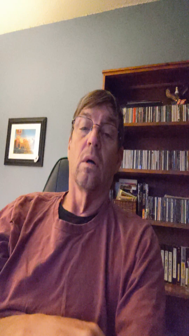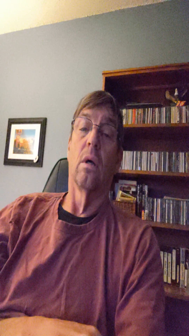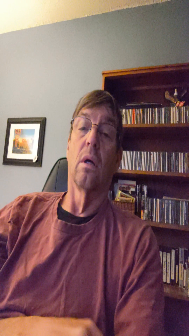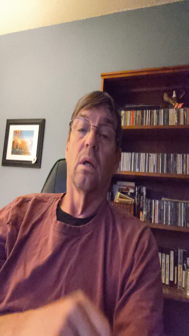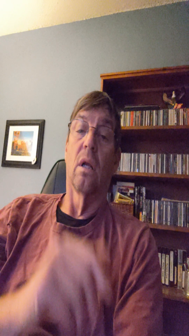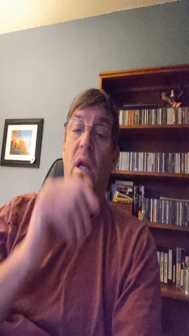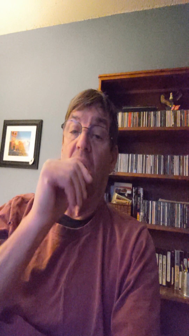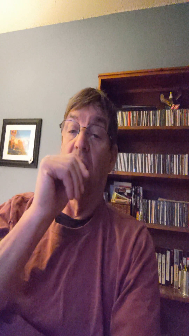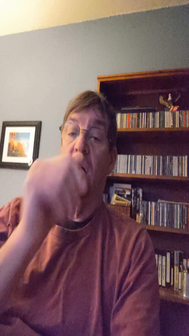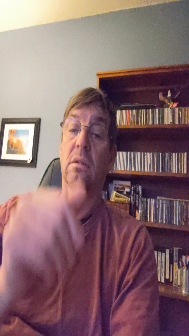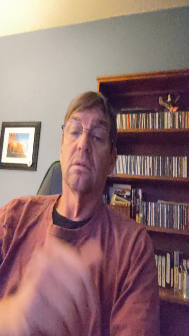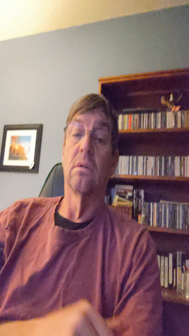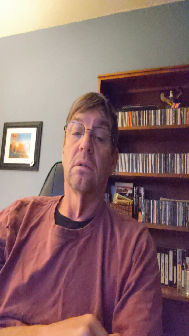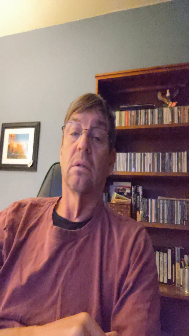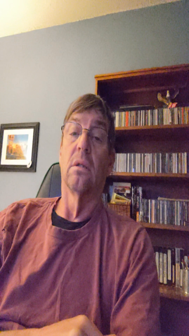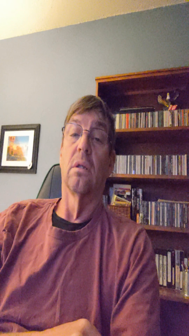nuts